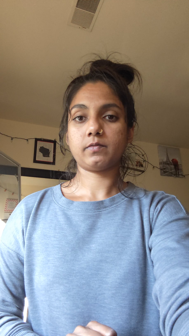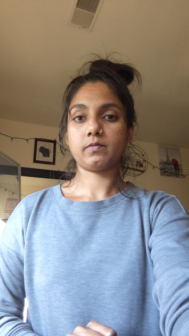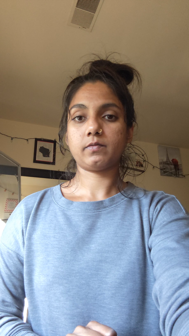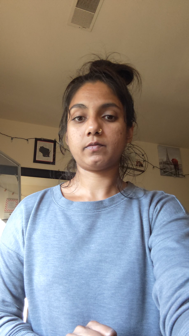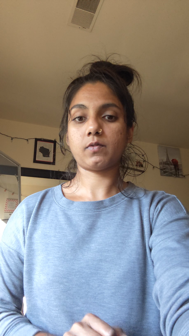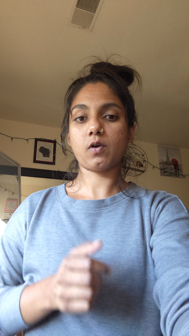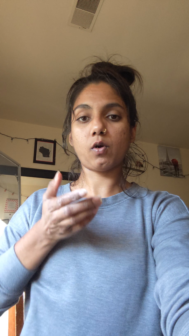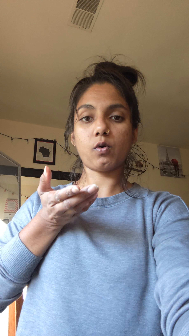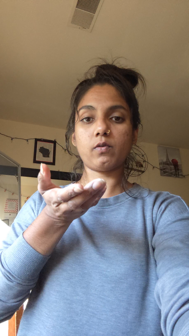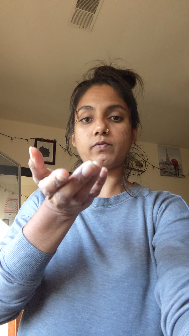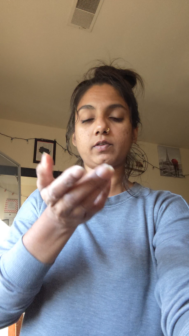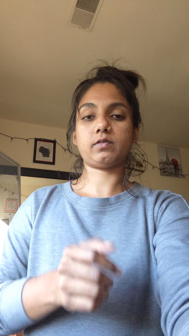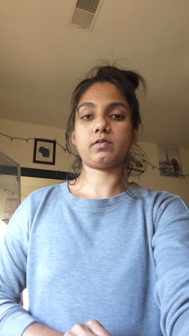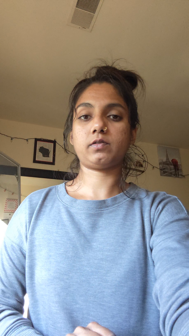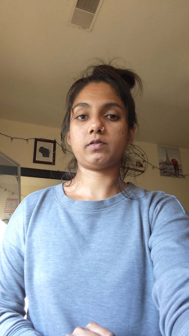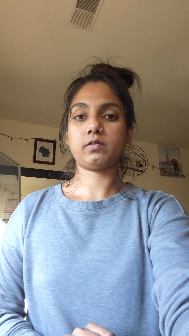oven